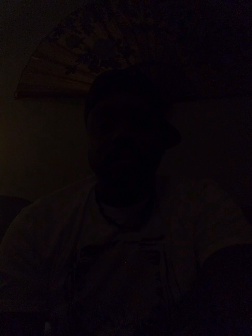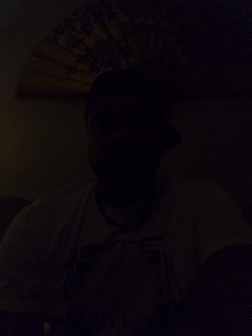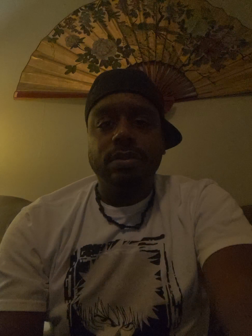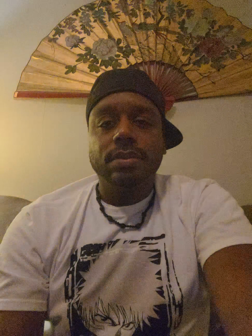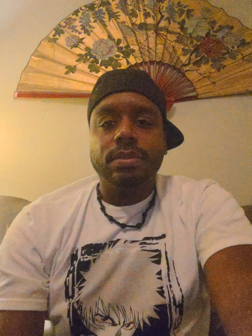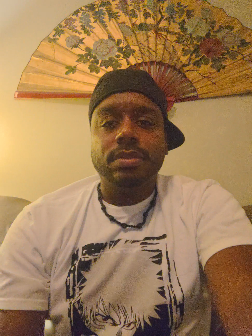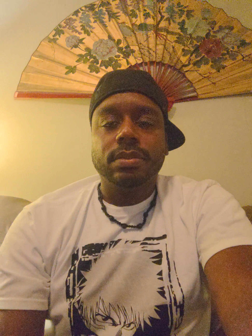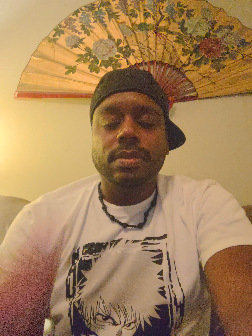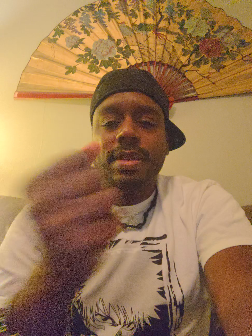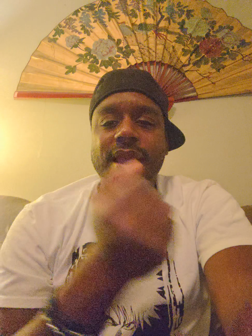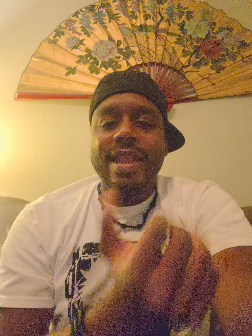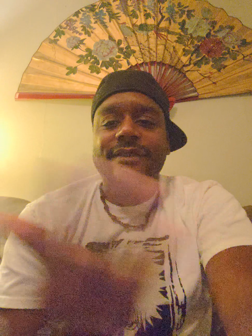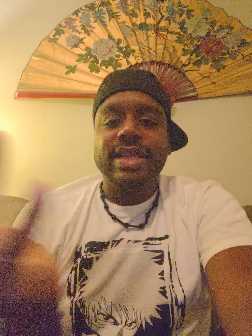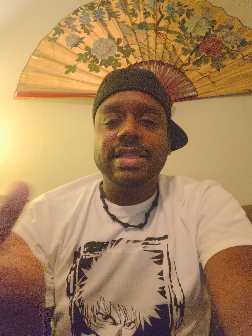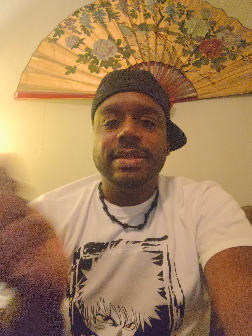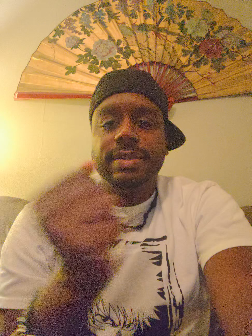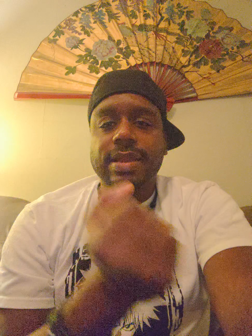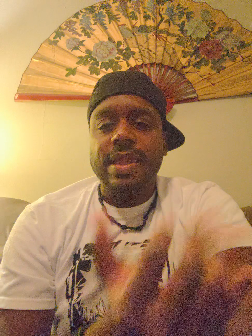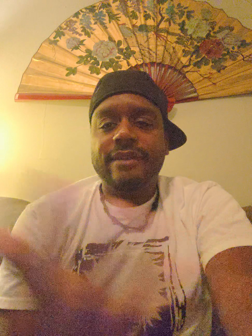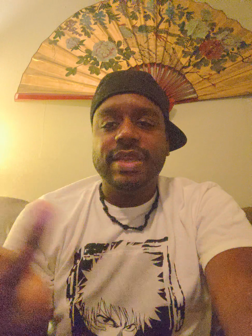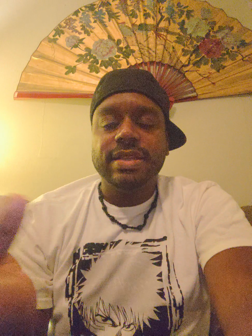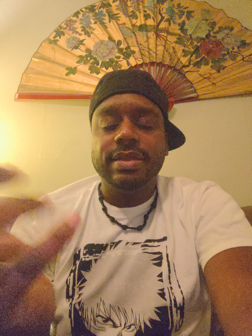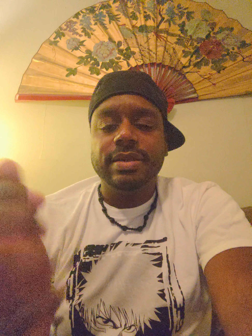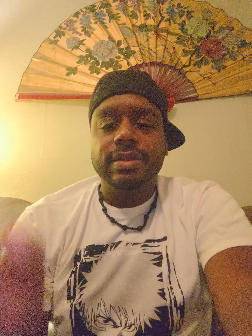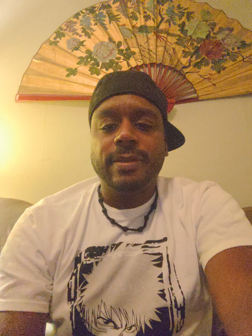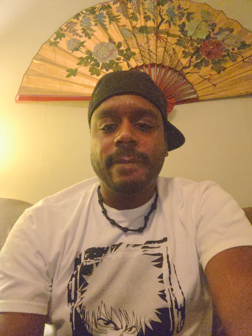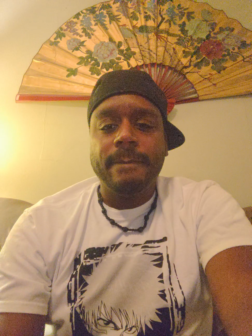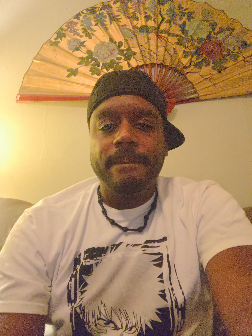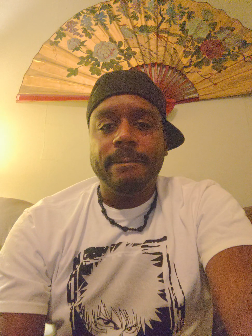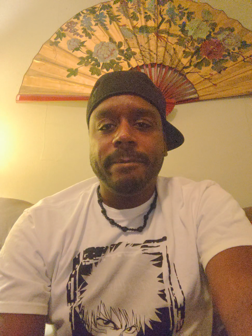every